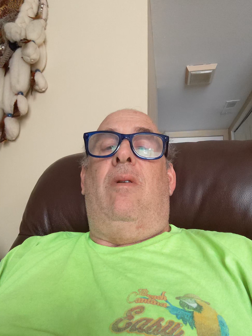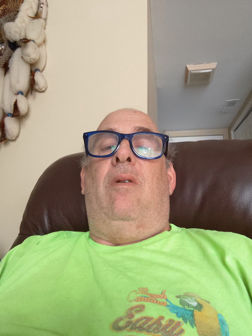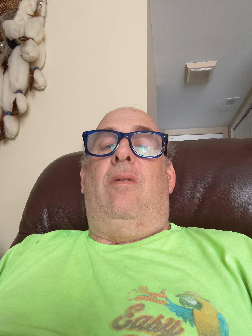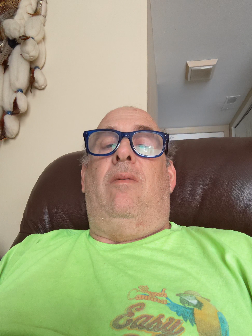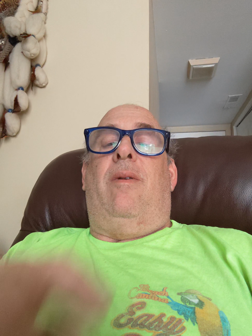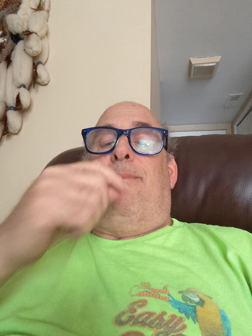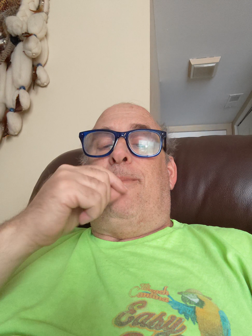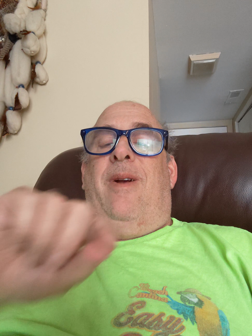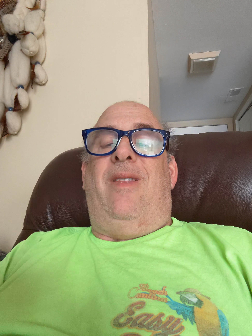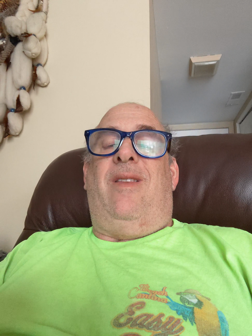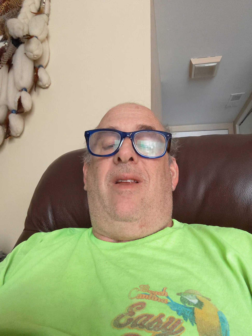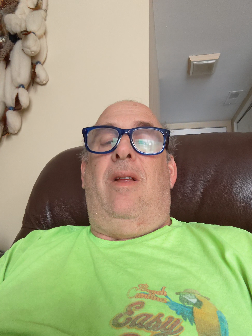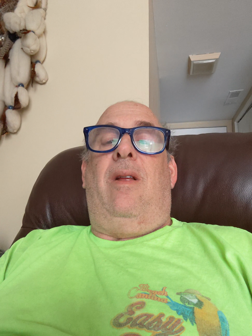pen